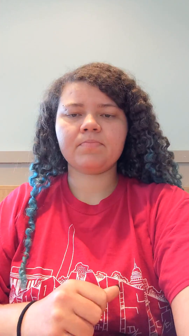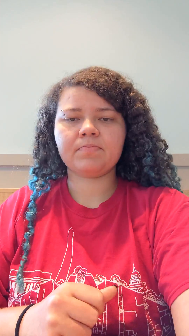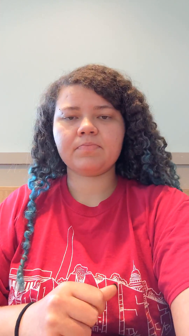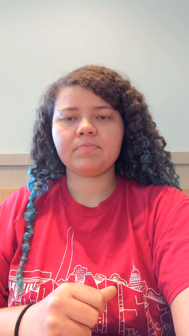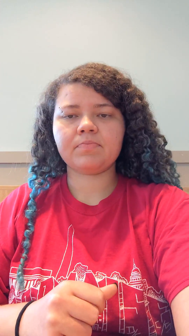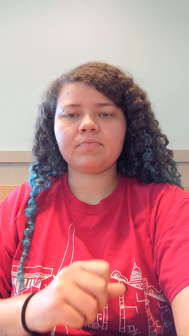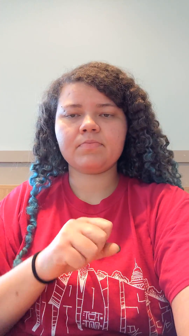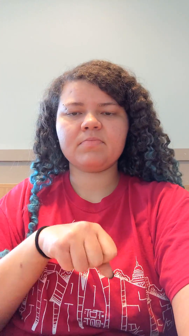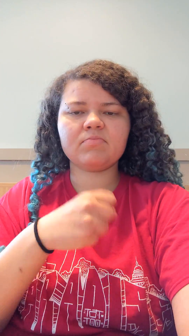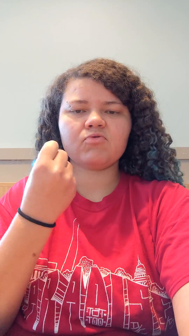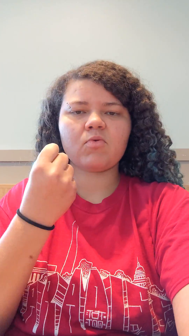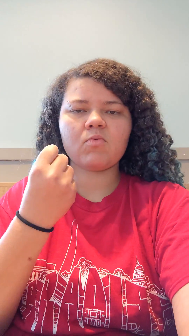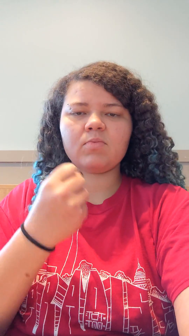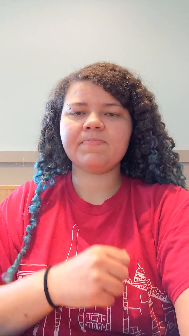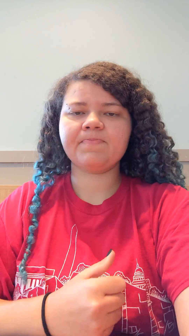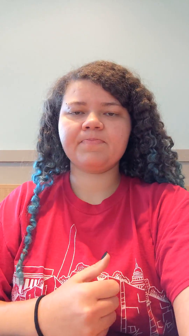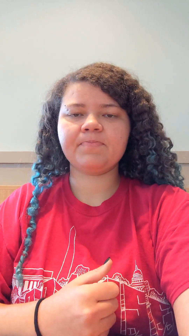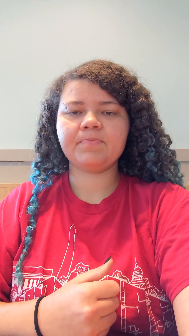broken